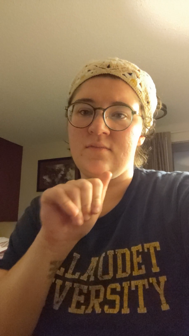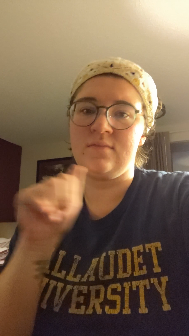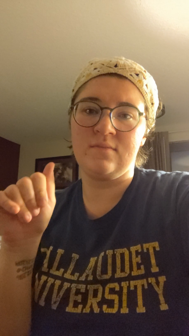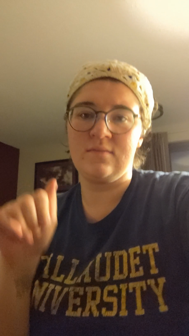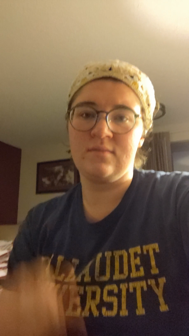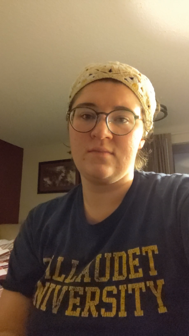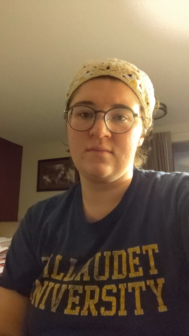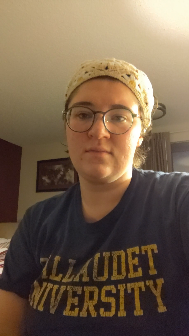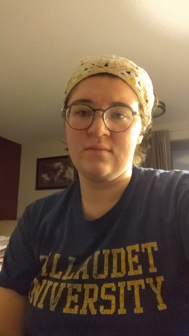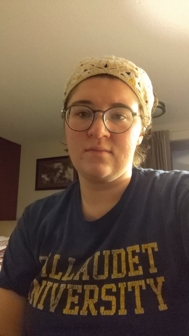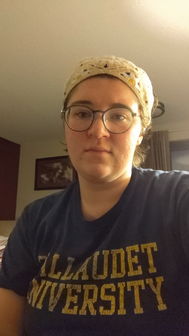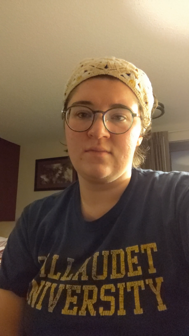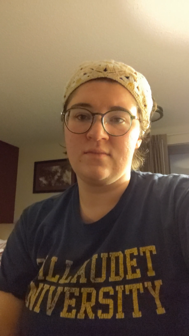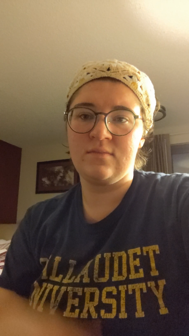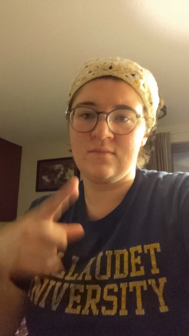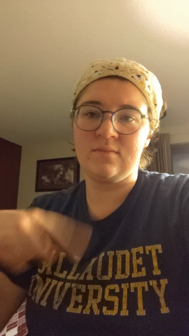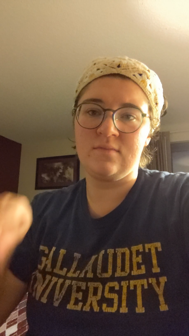around